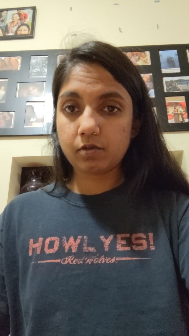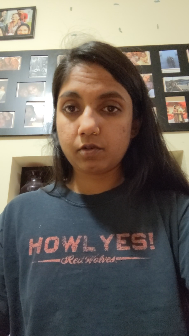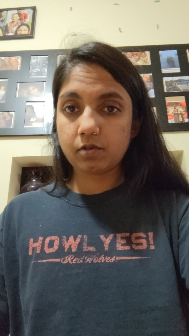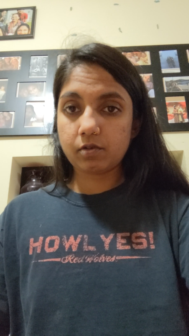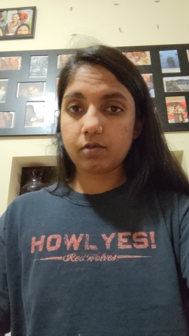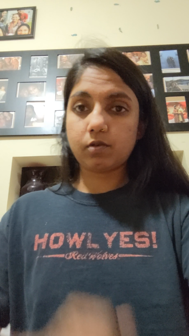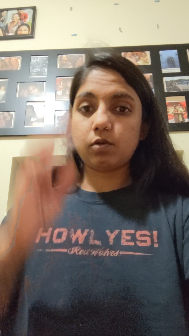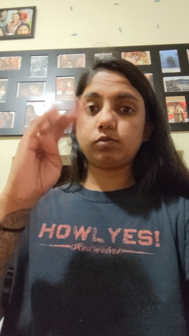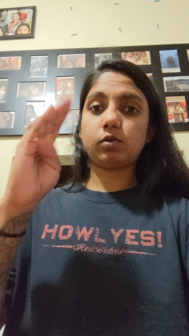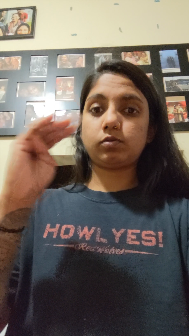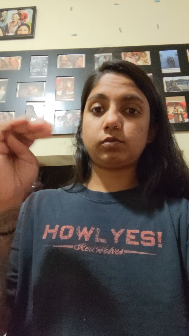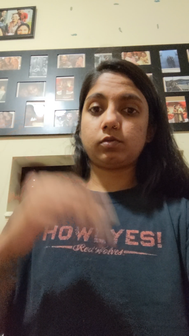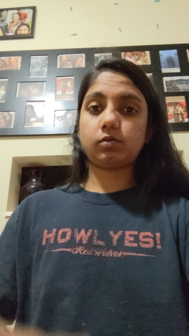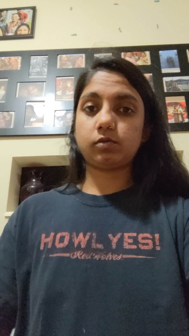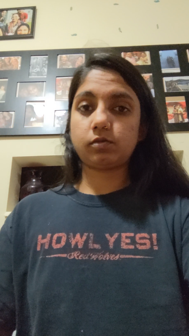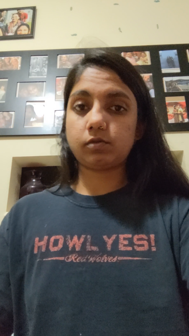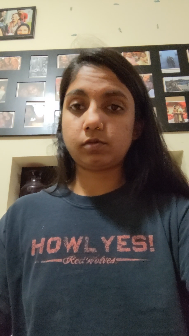downtown